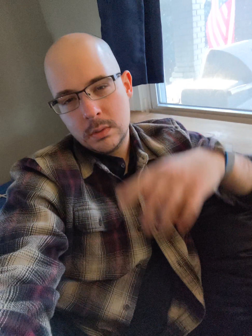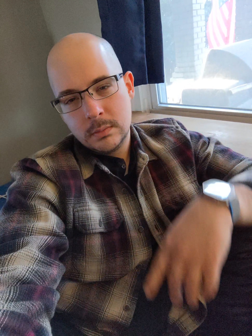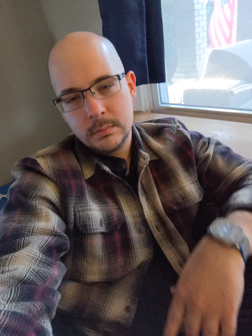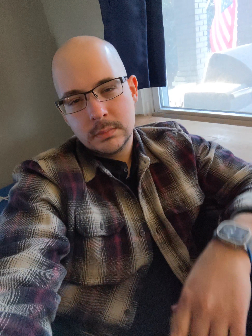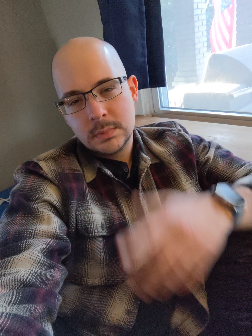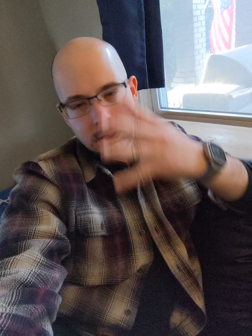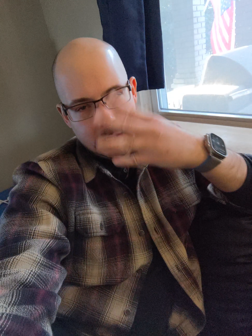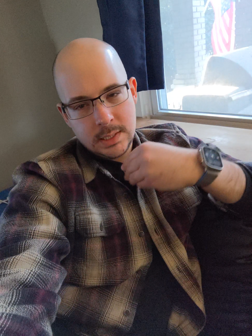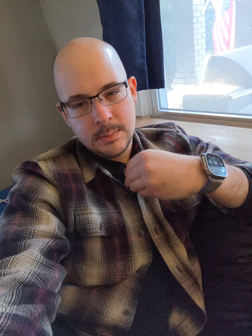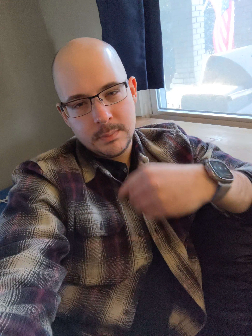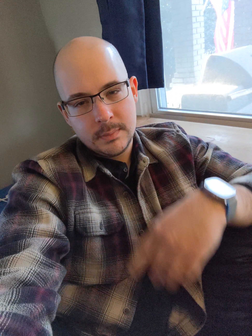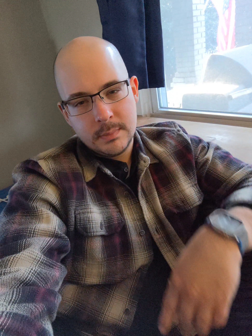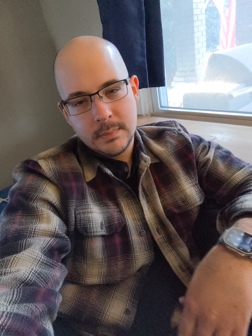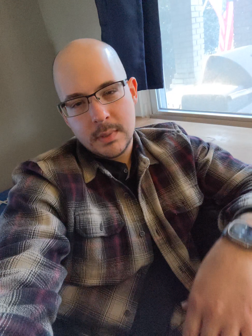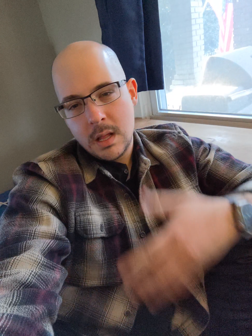sleep